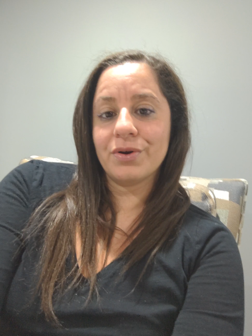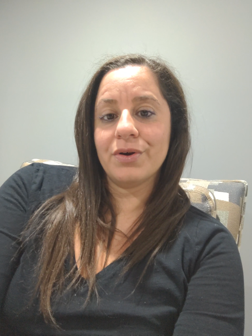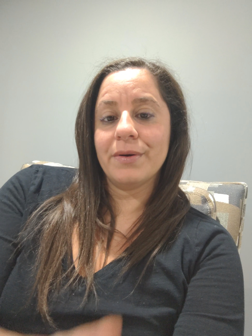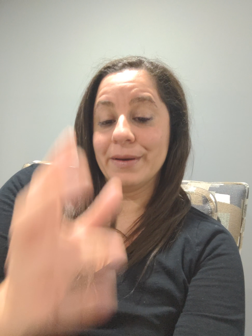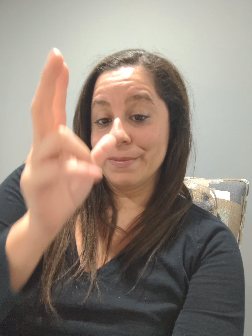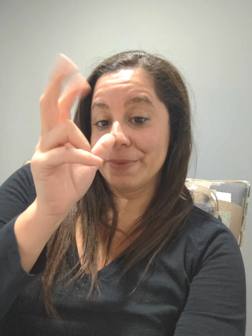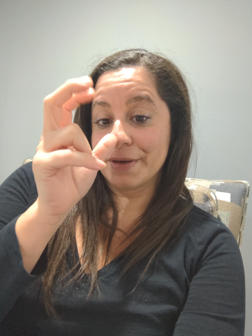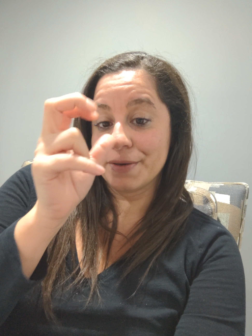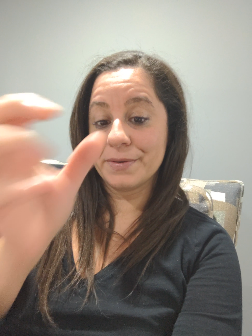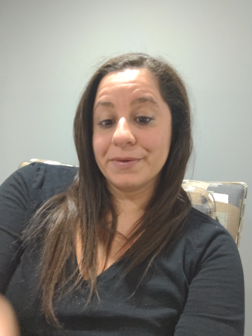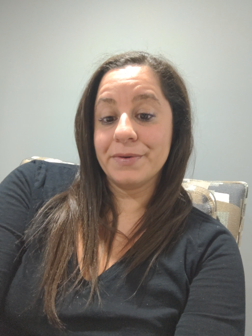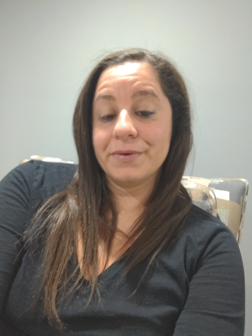bug